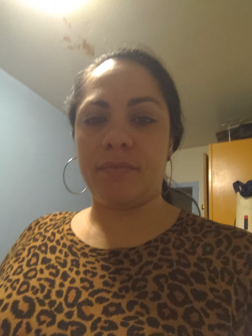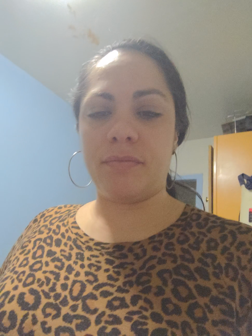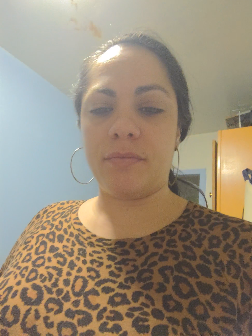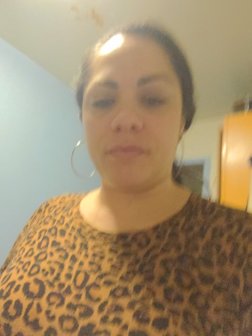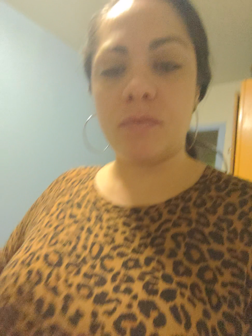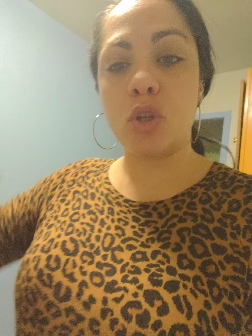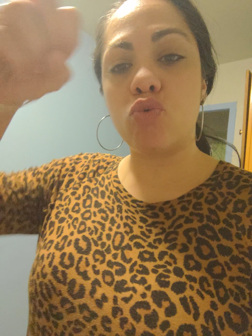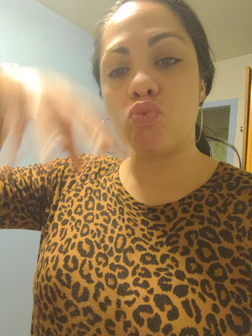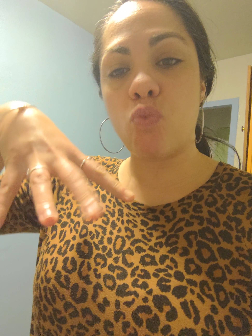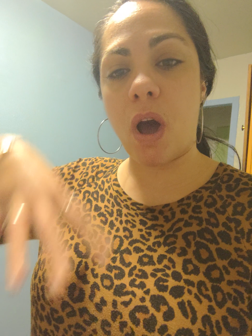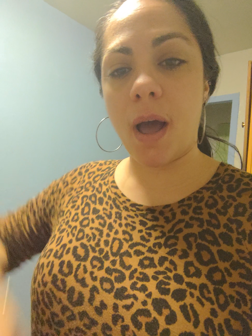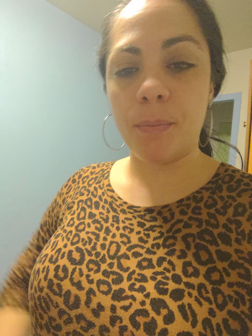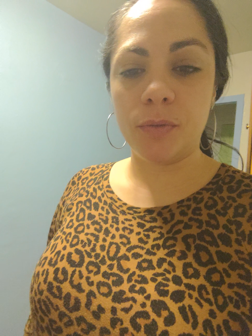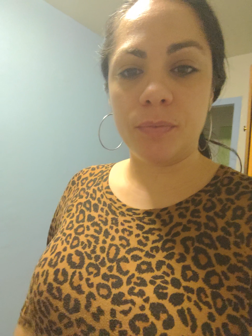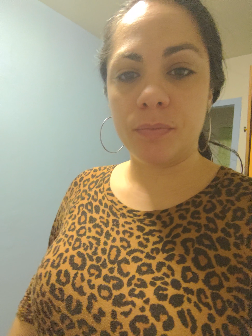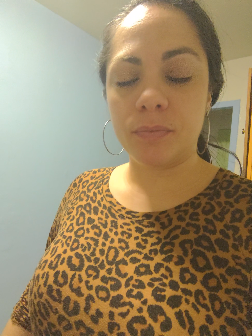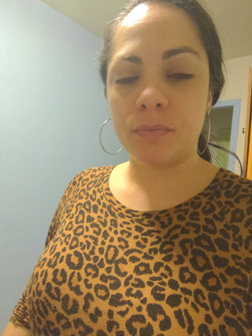drop